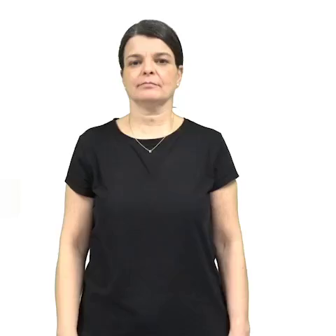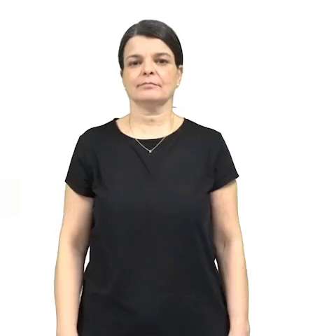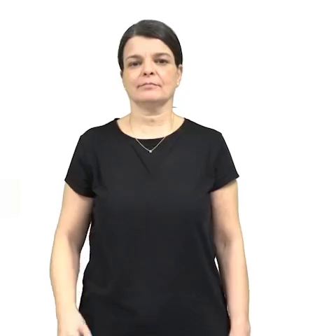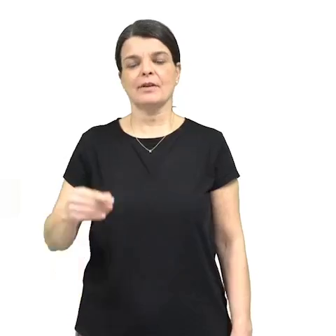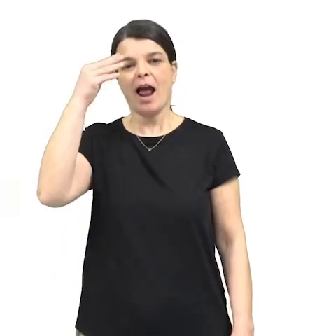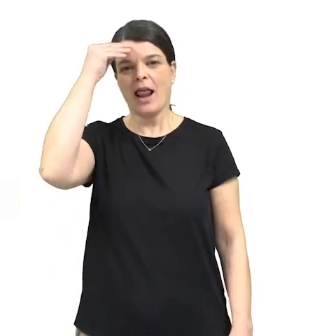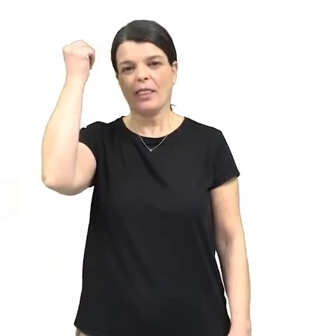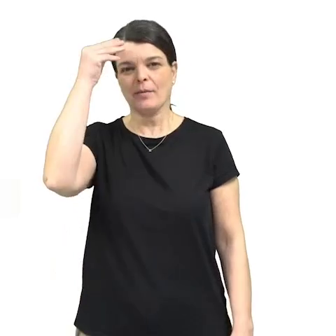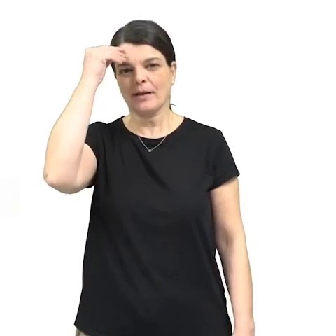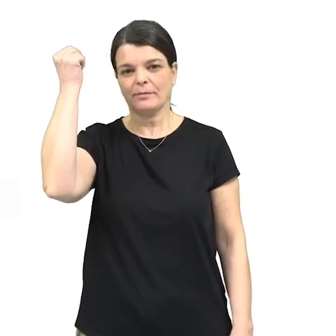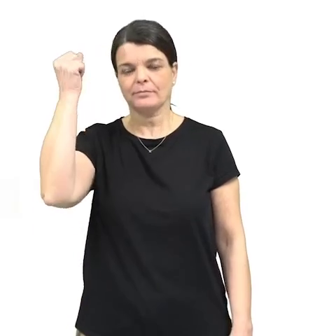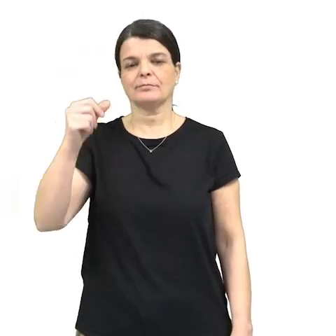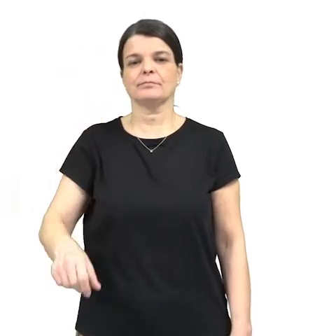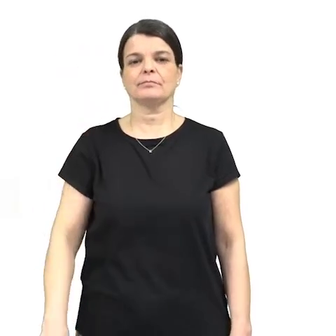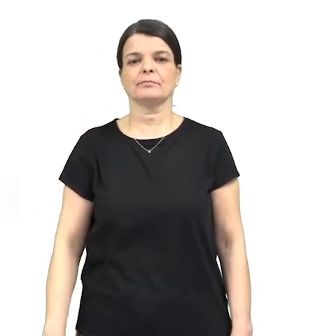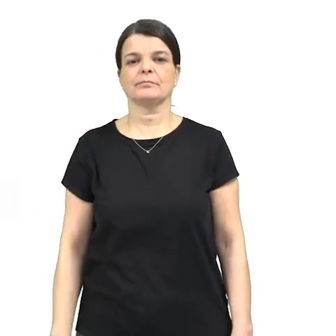olvidar